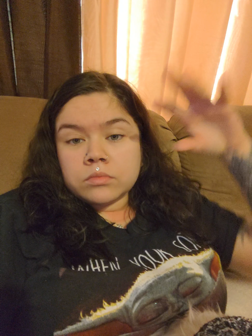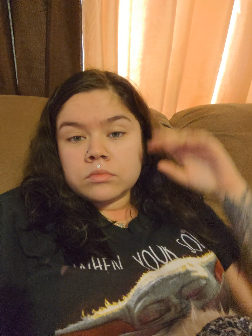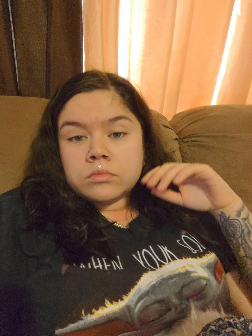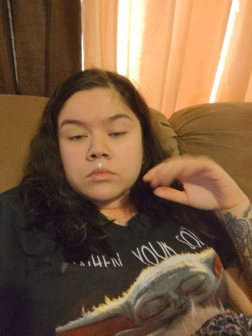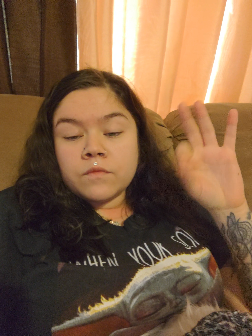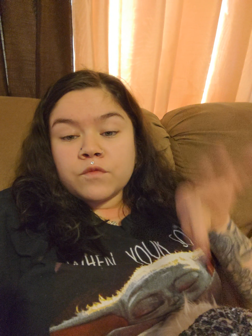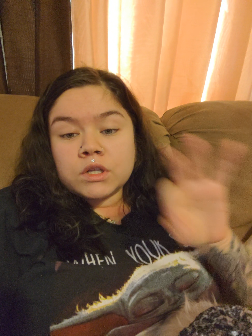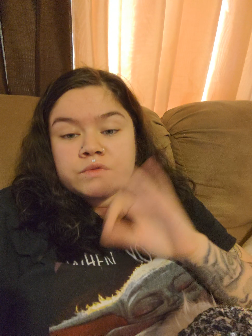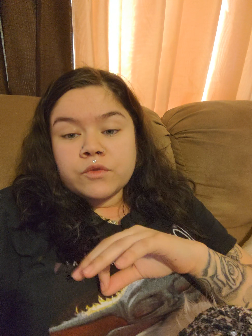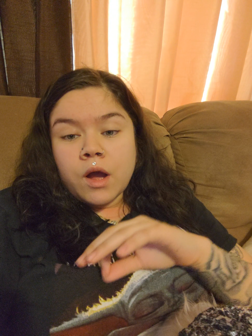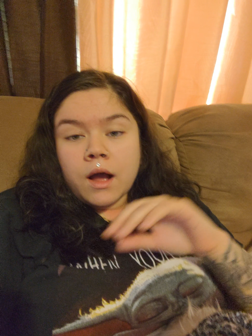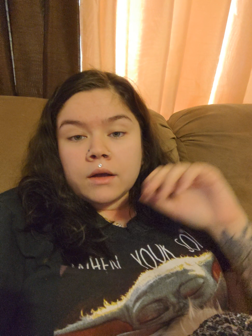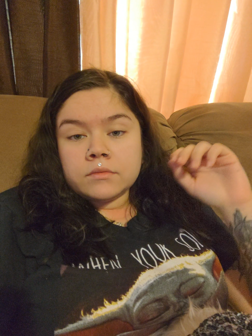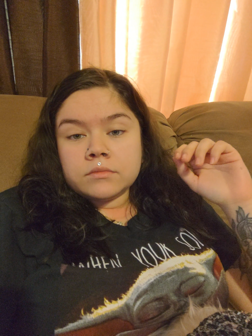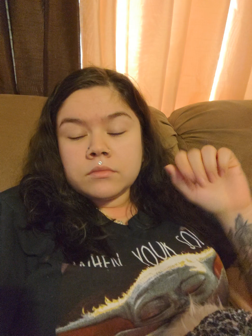french fries